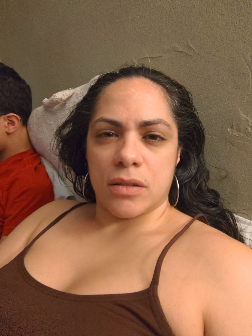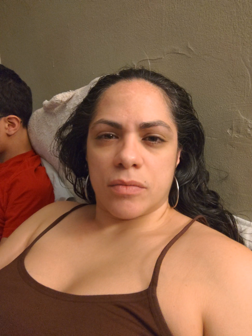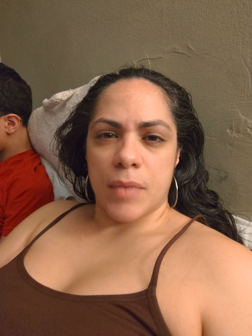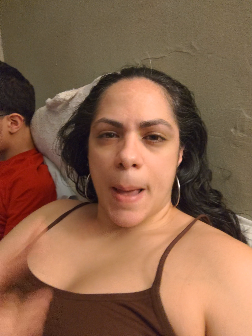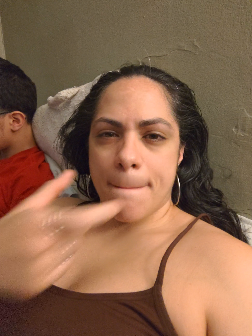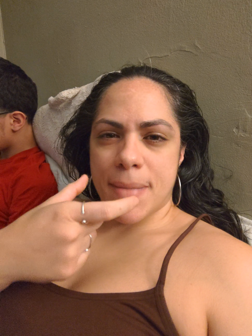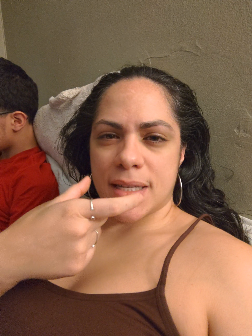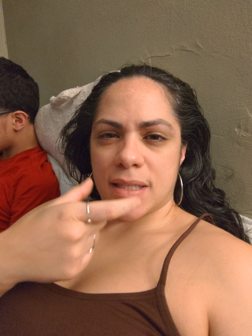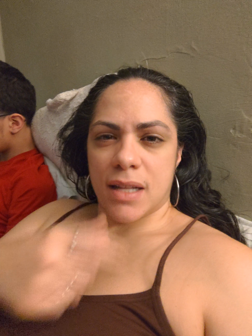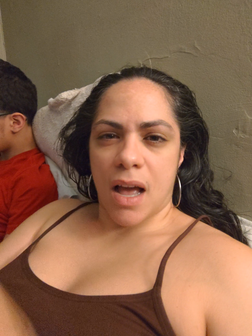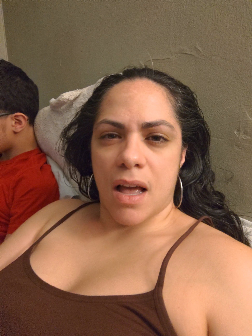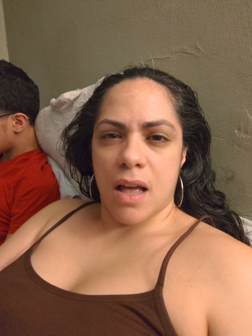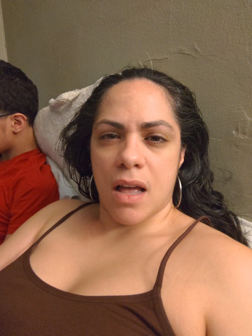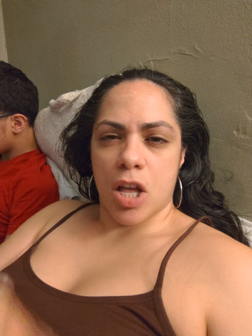pizza